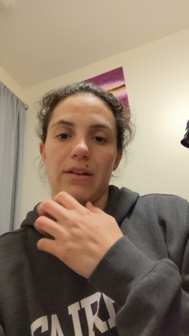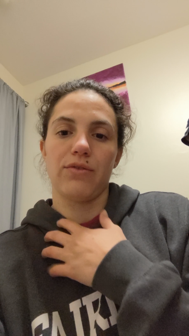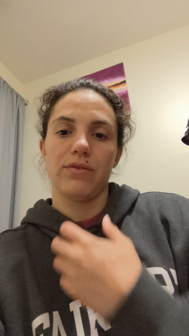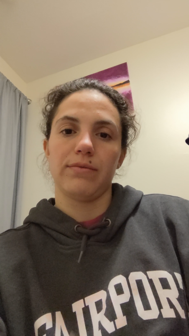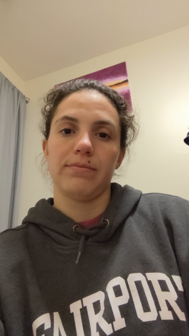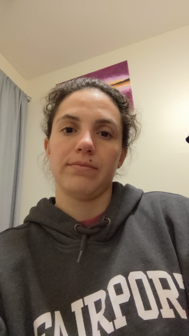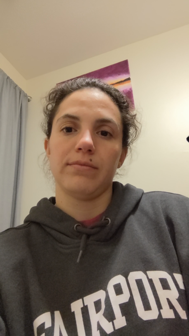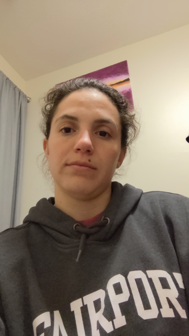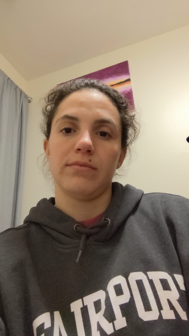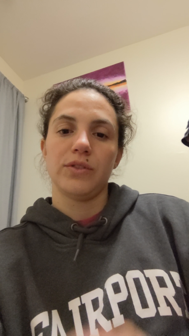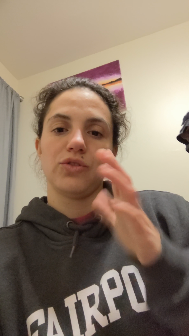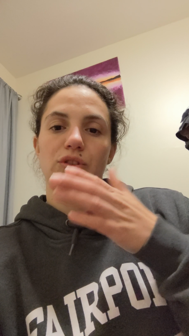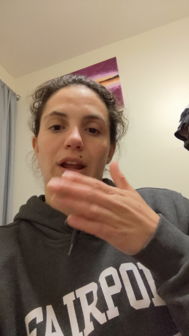share